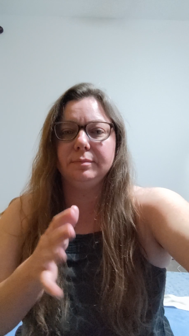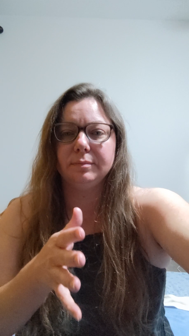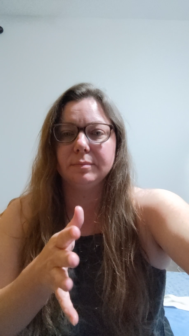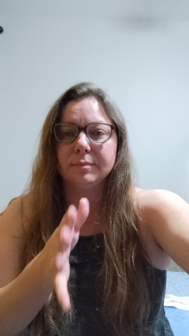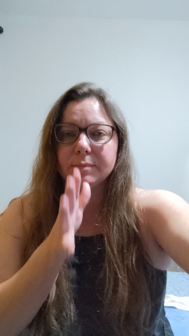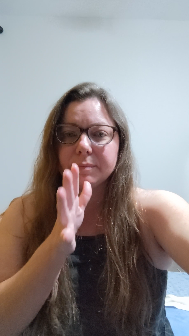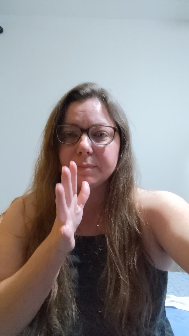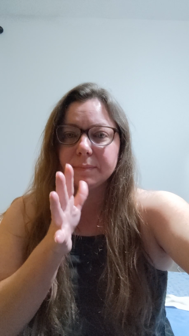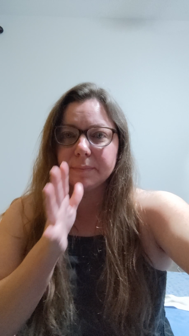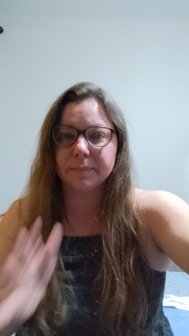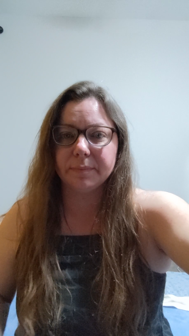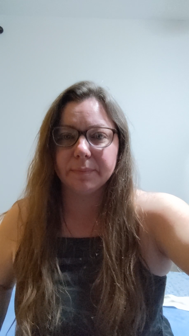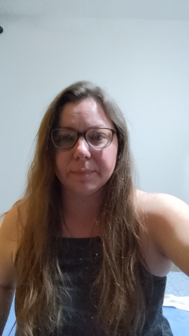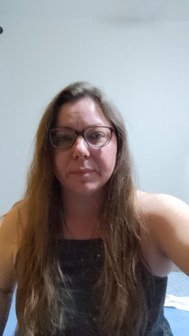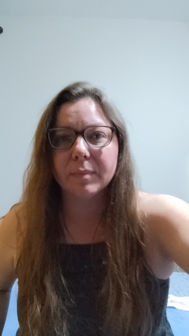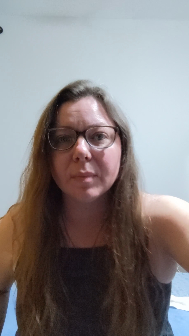mommy